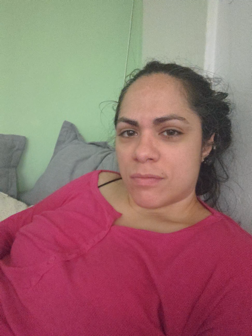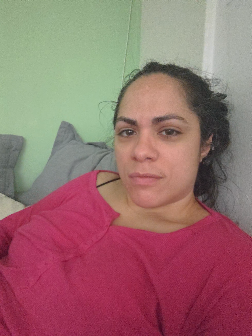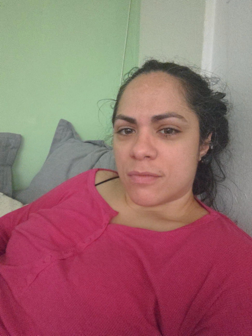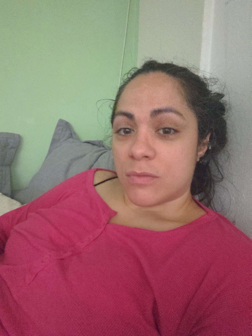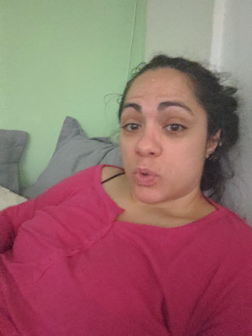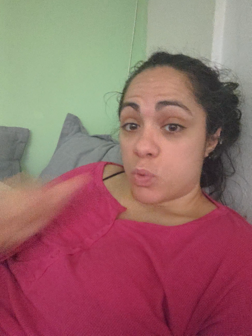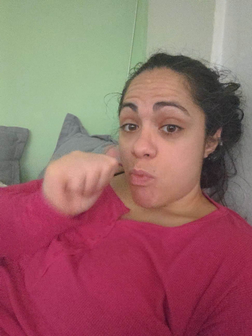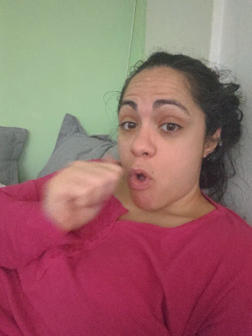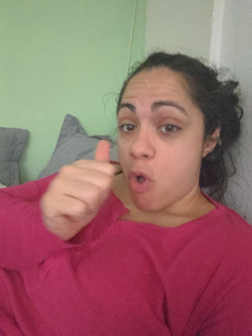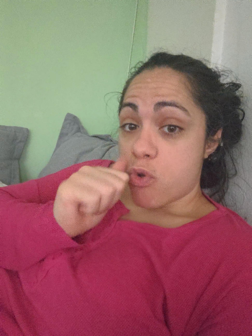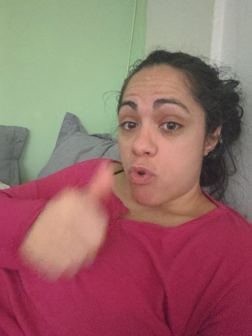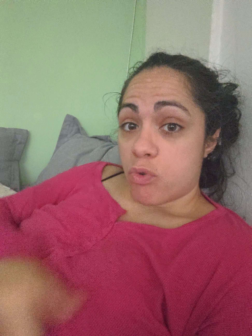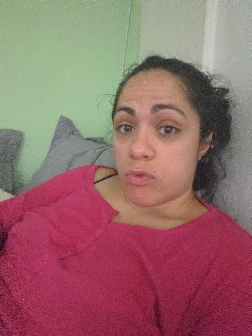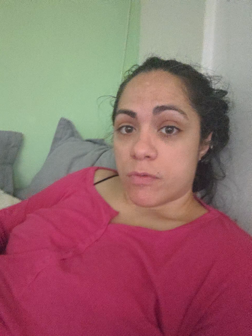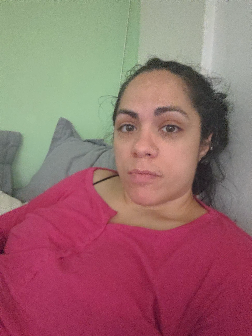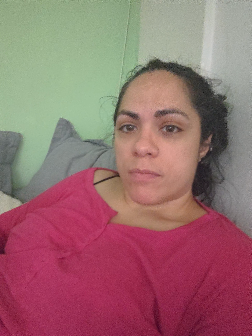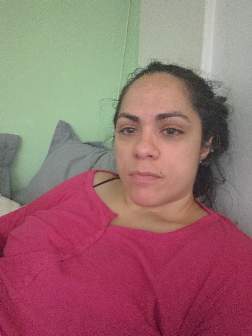tomorrow